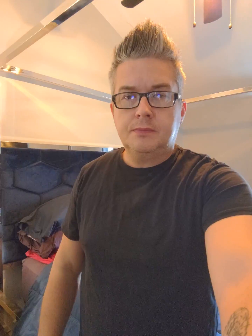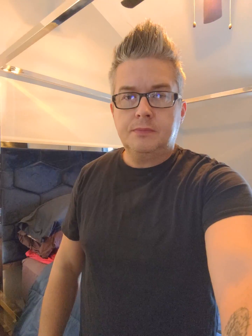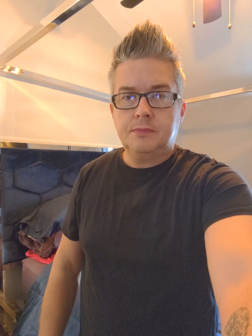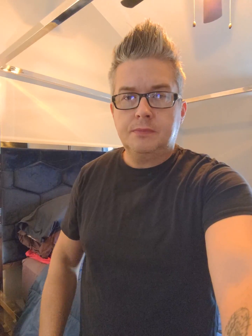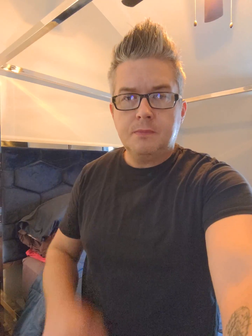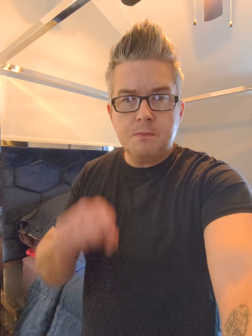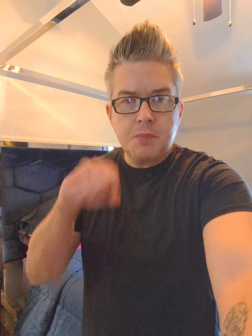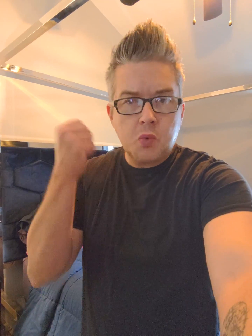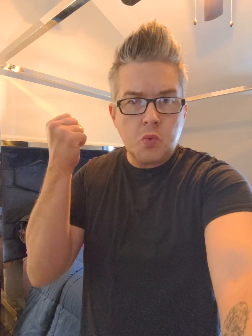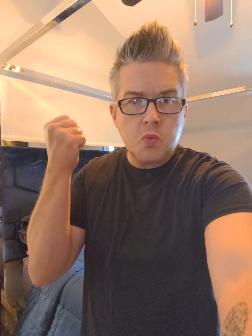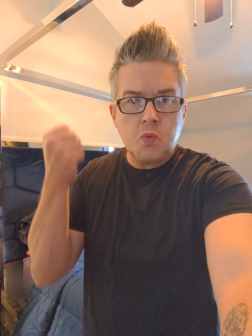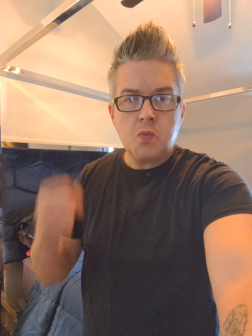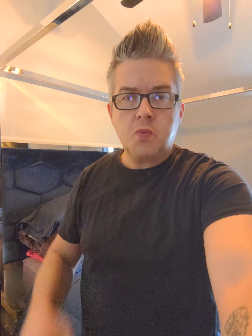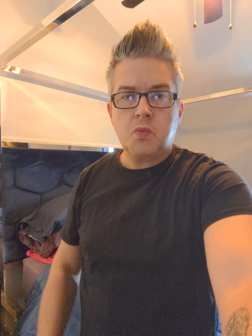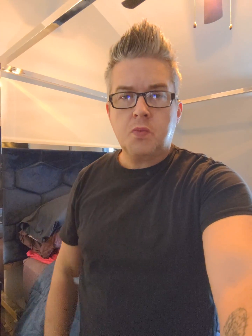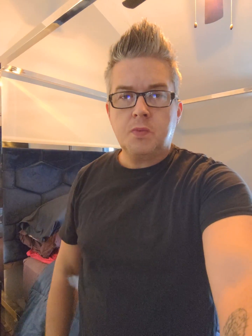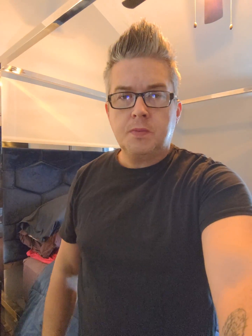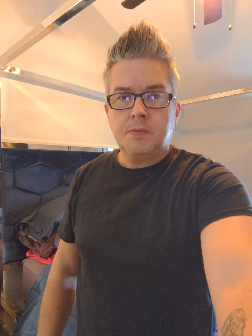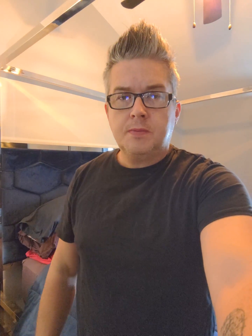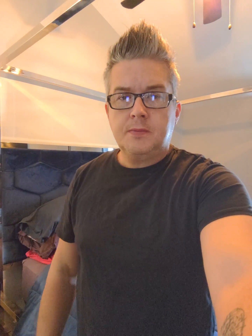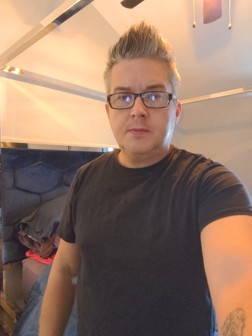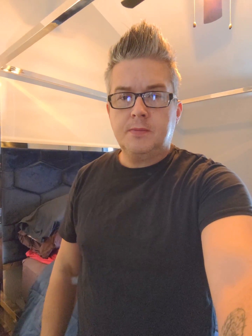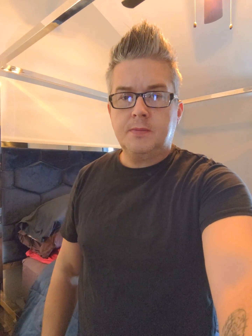break